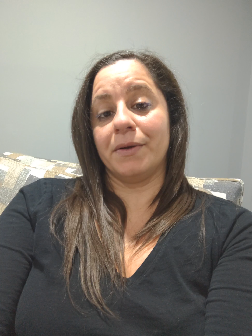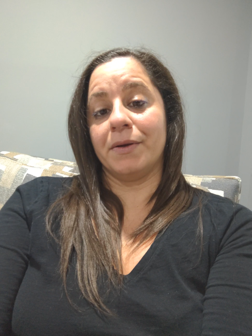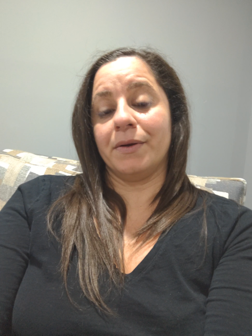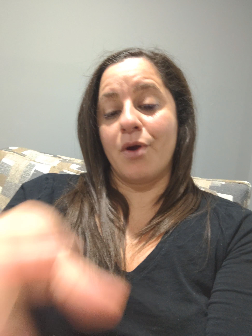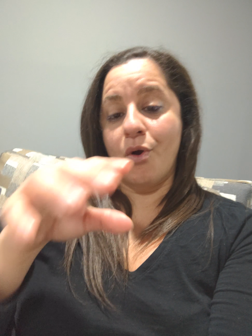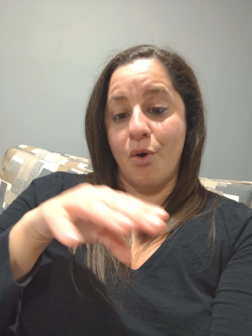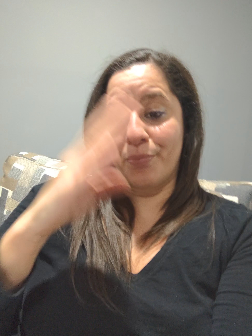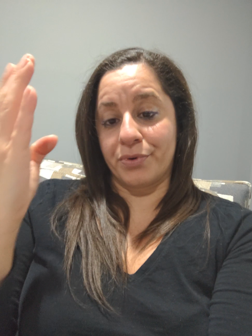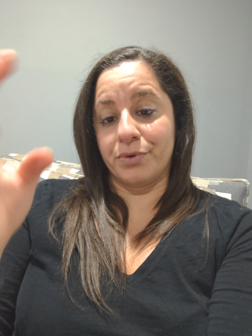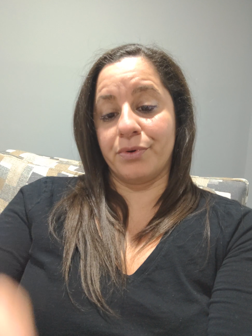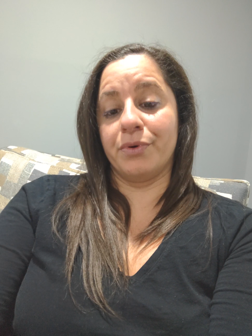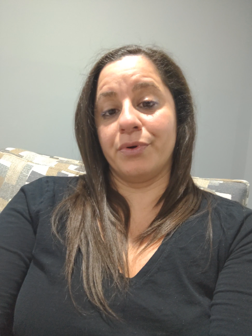open